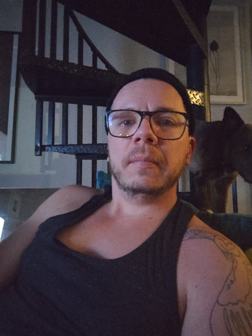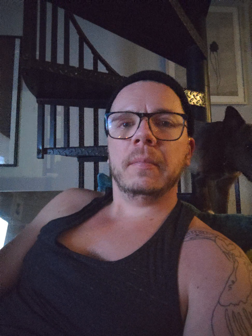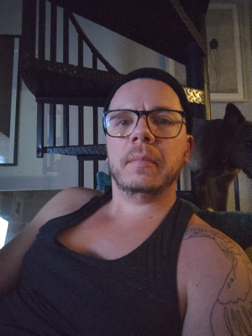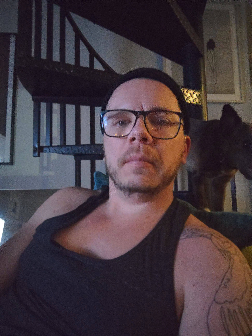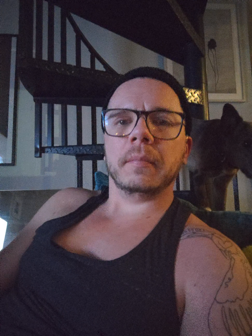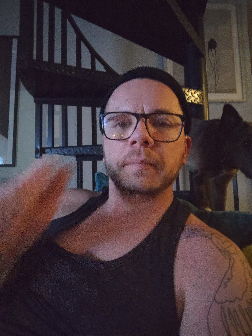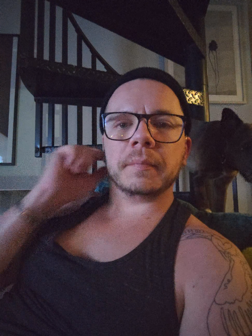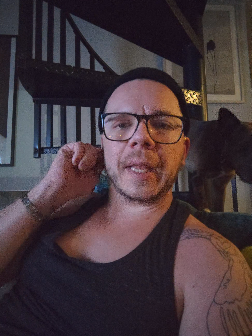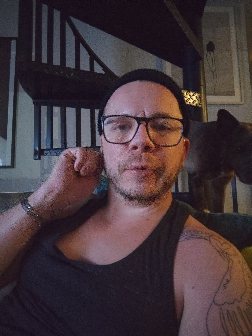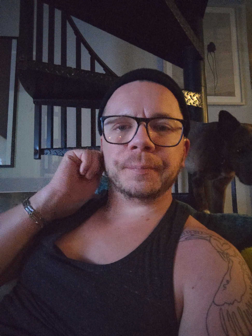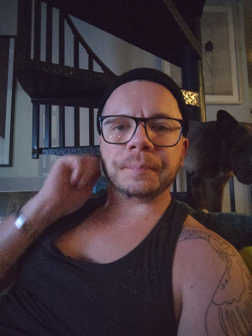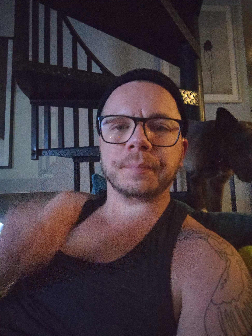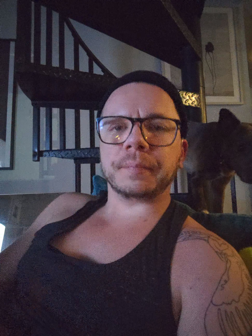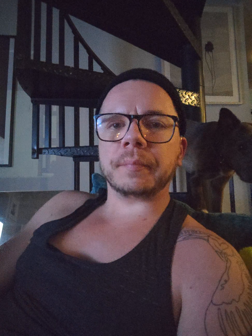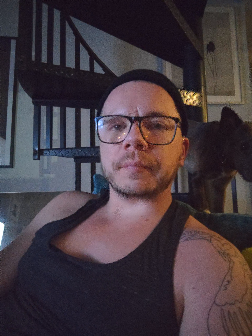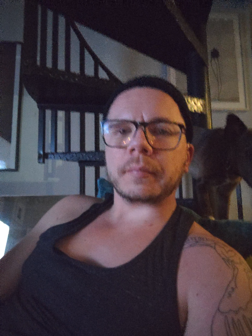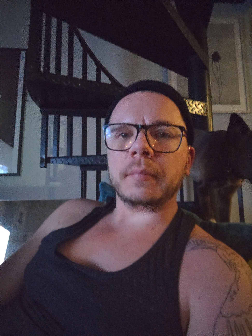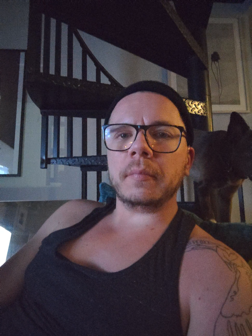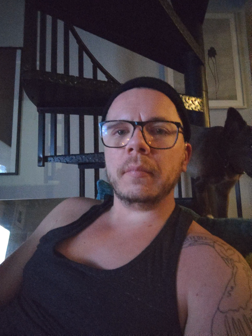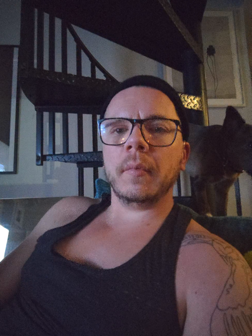ear